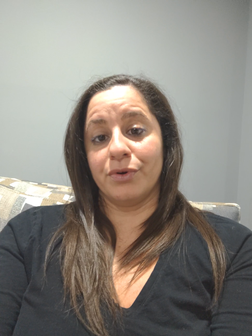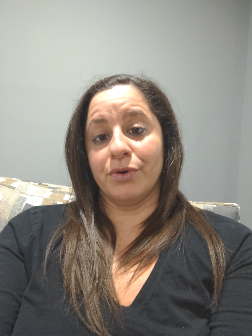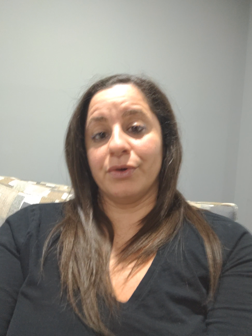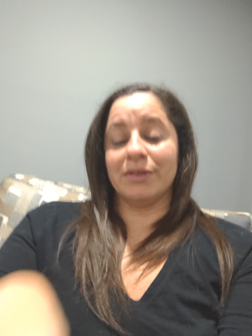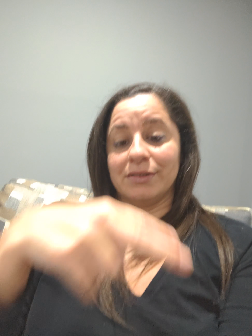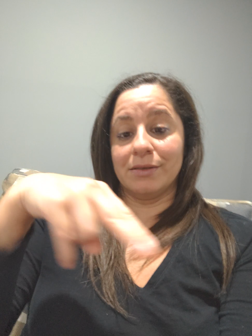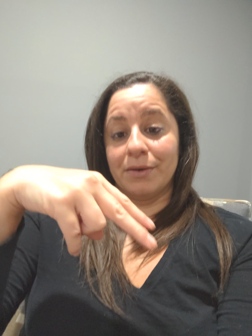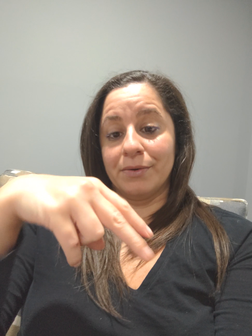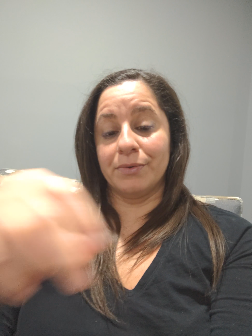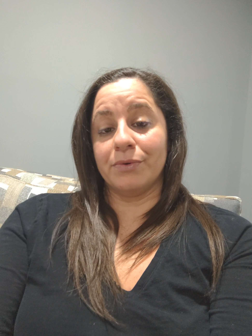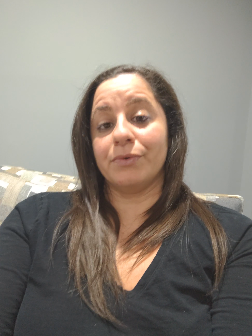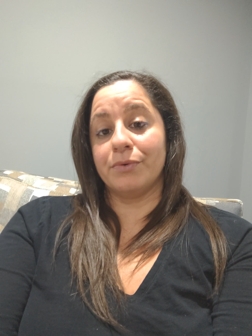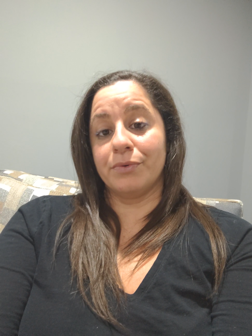dance